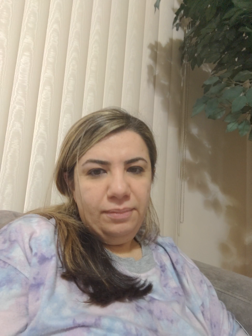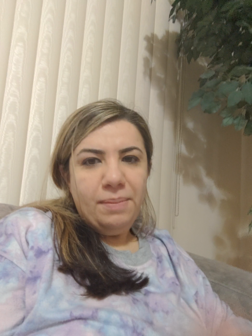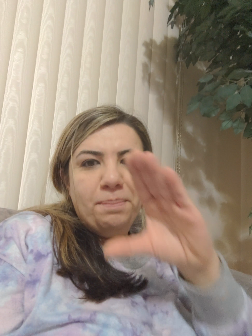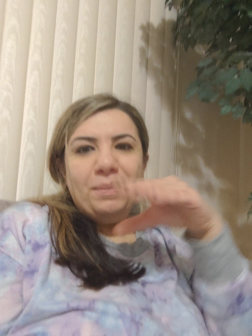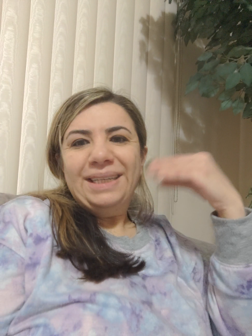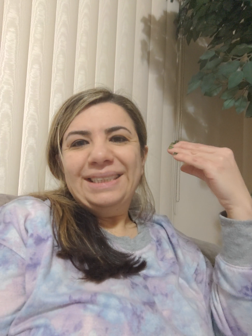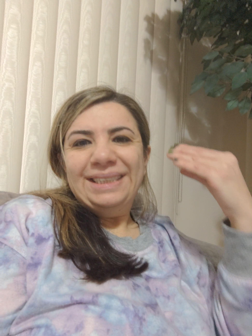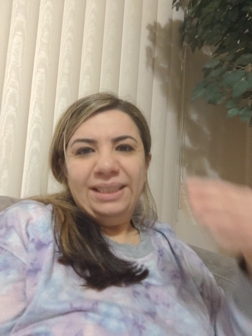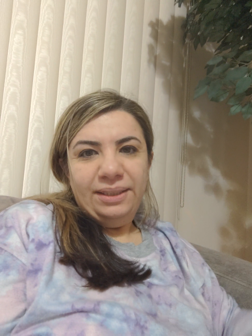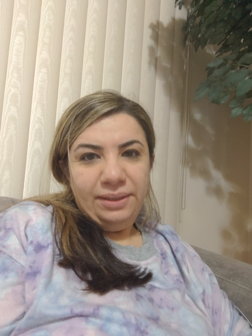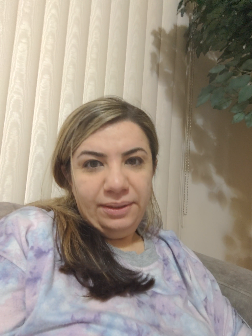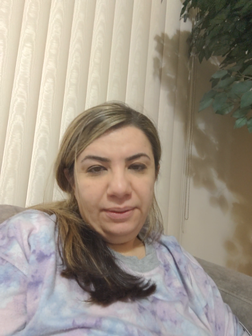smile